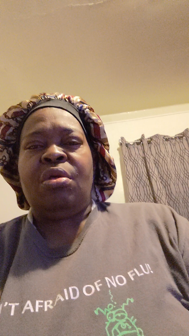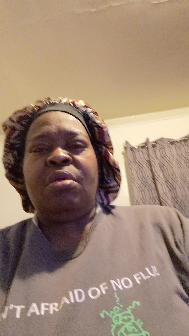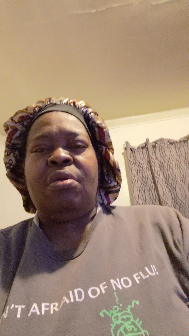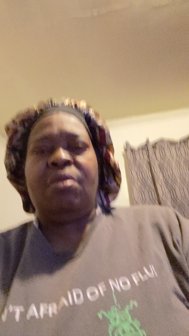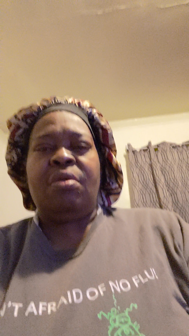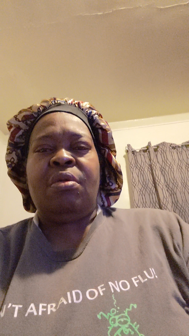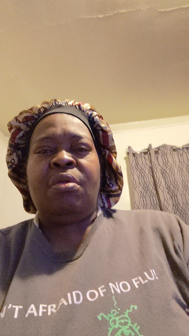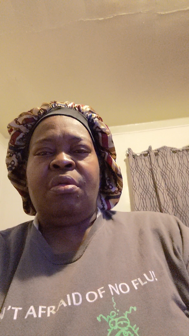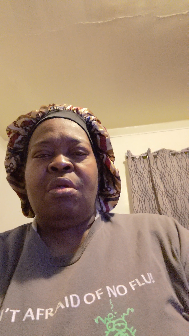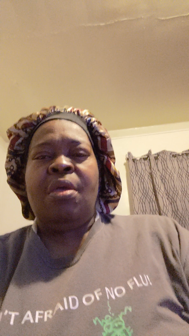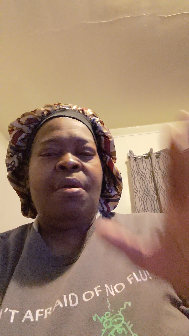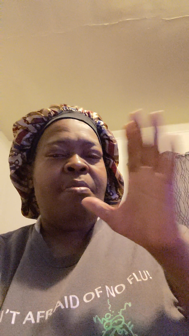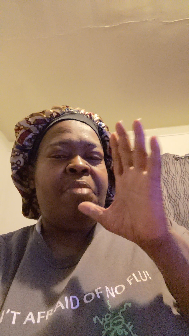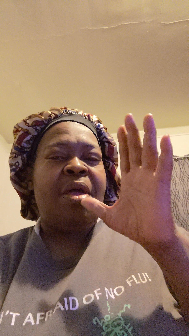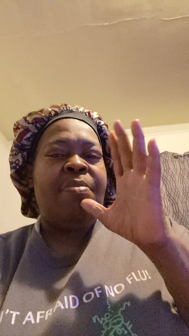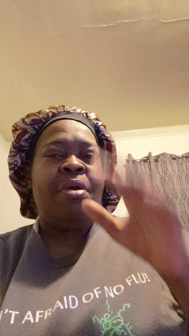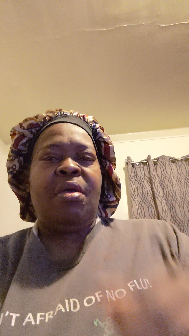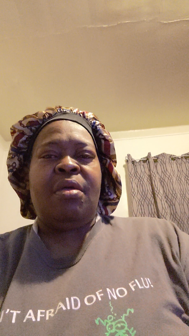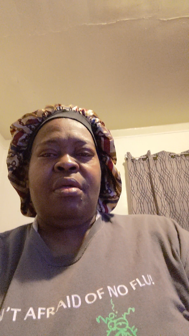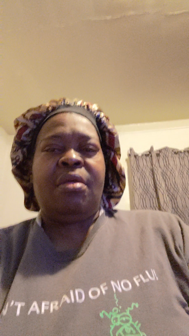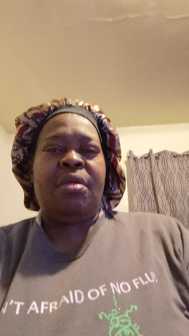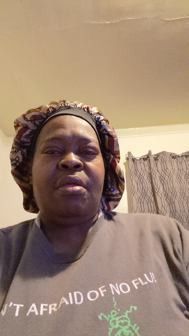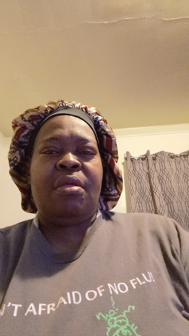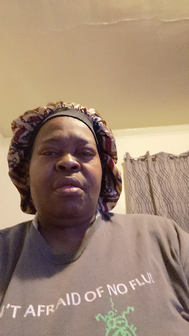mommy